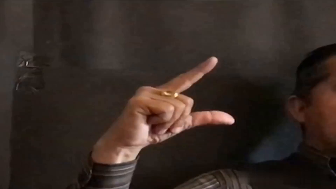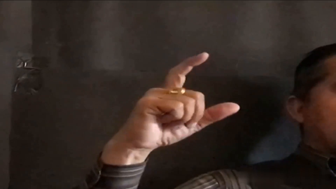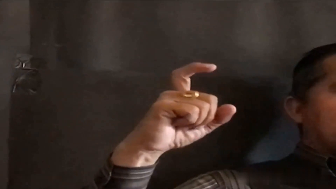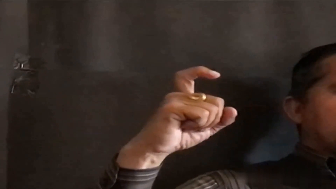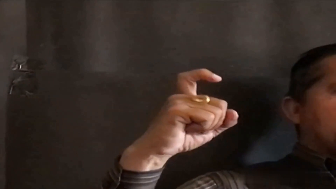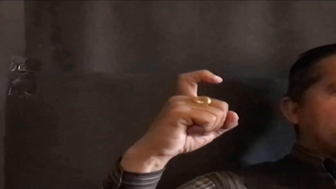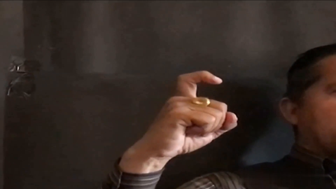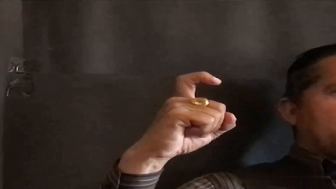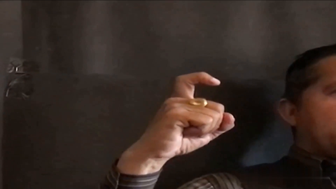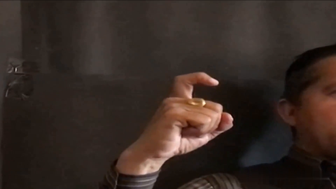ग